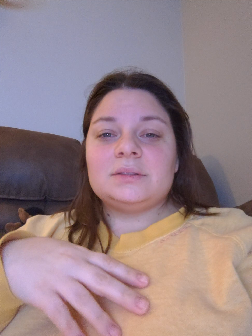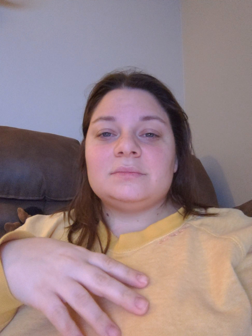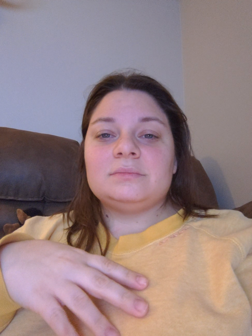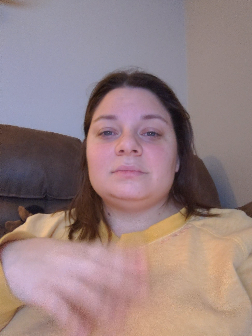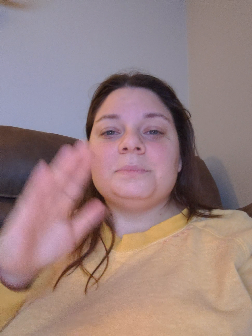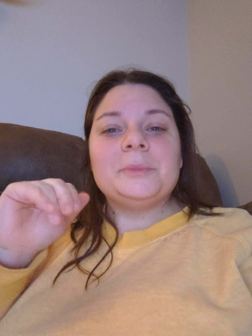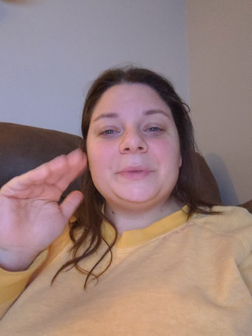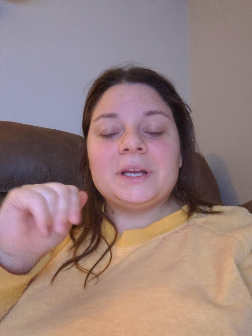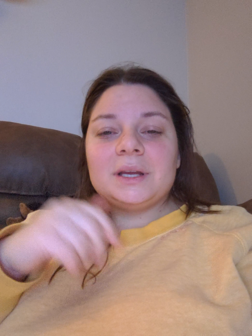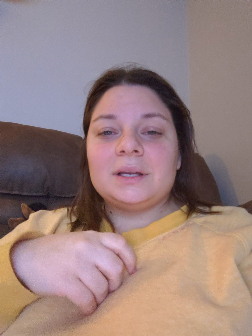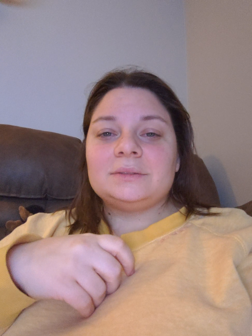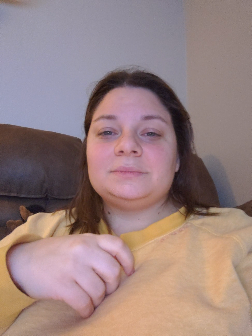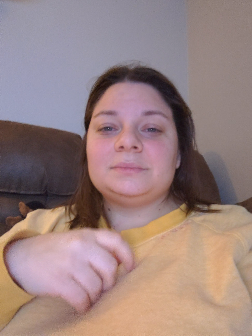bye